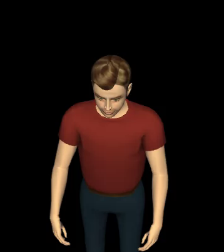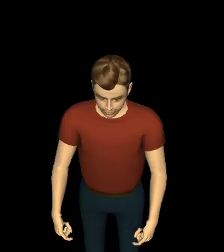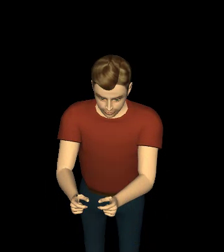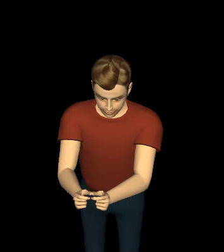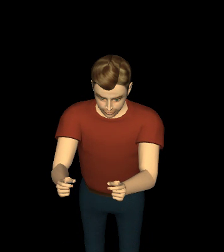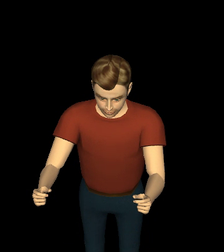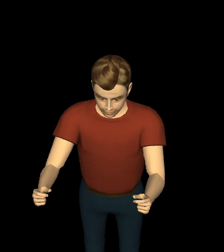شركة